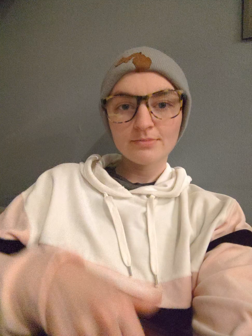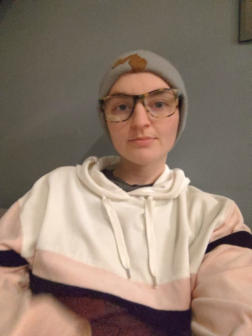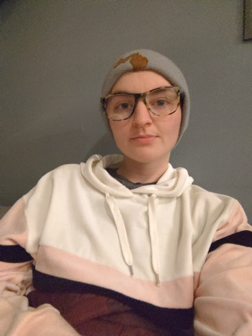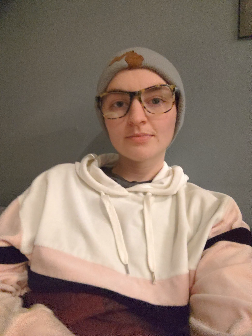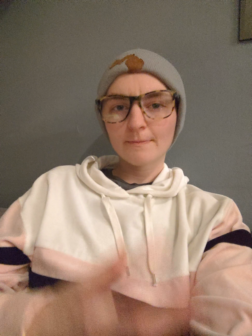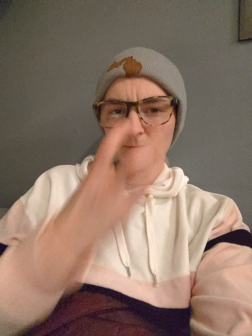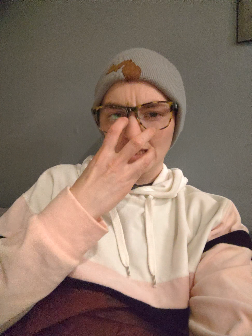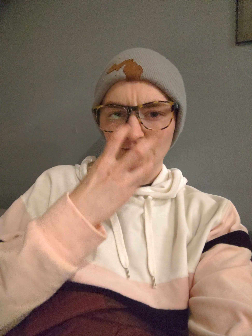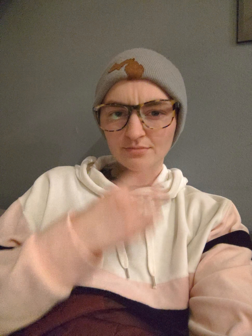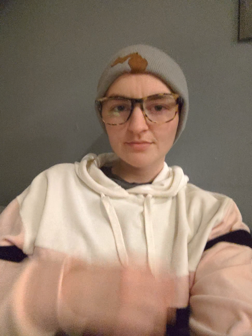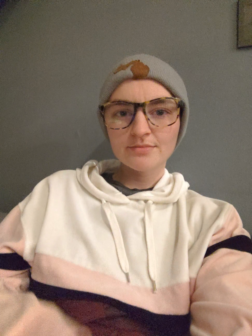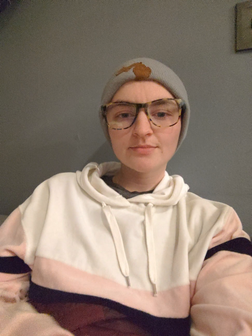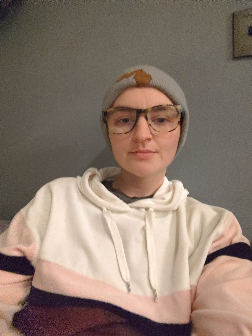mad